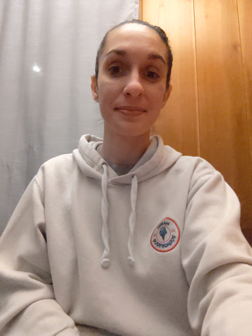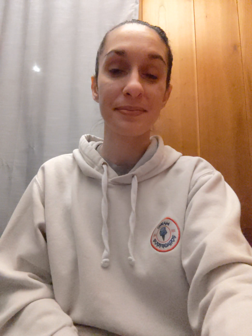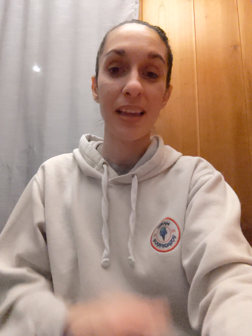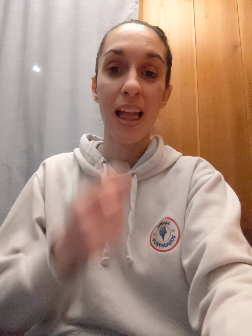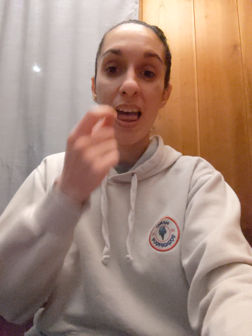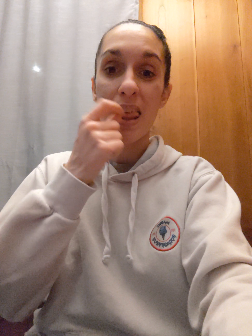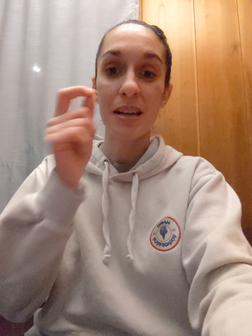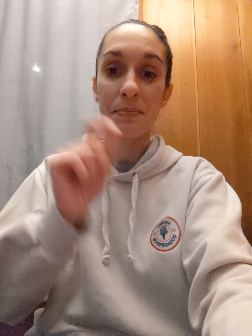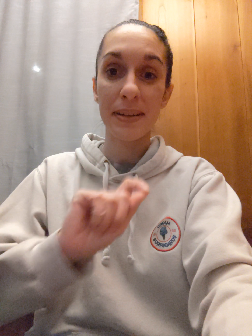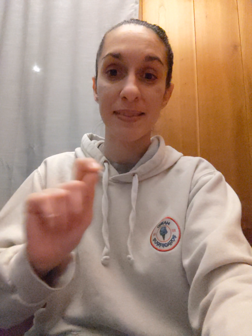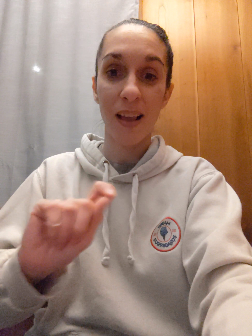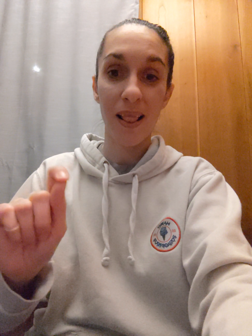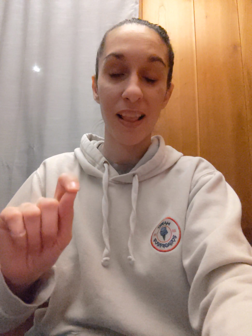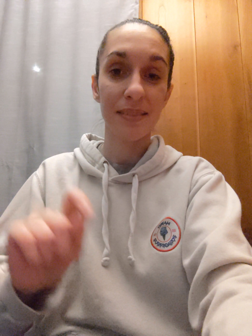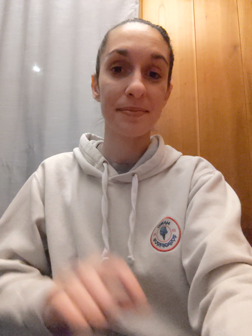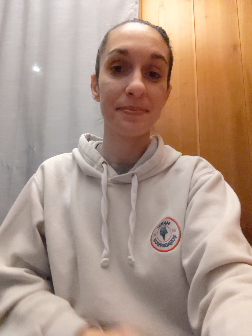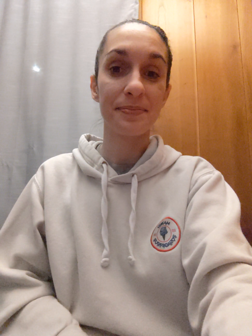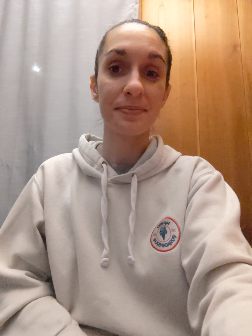pencil